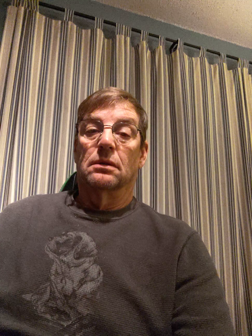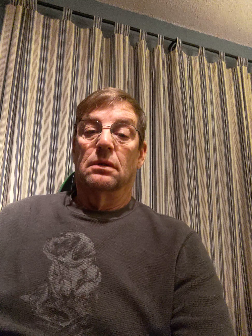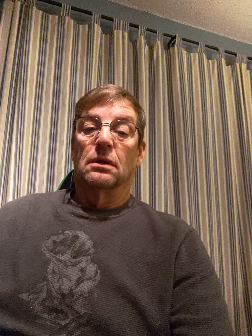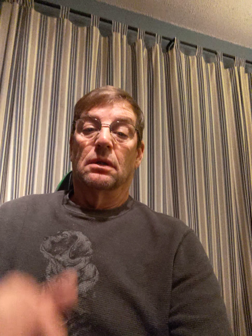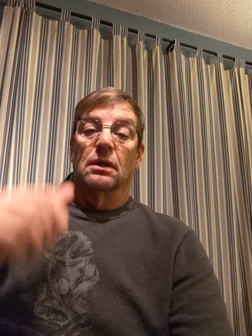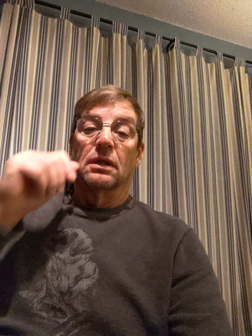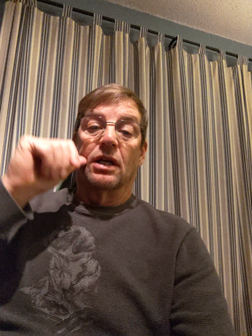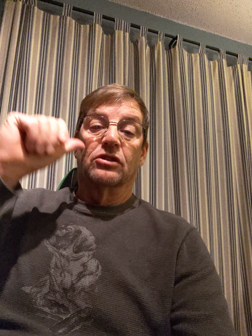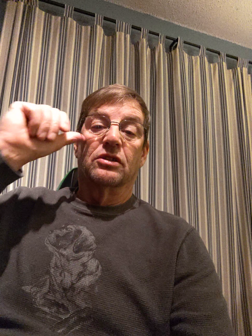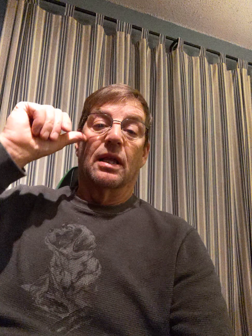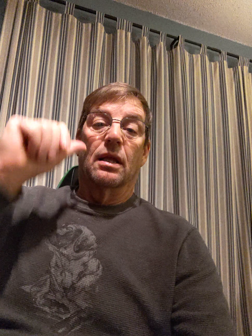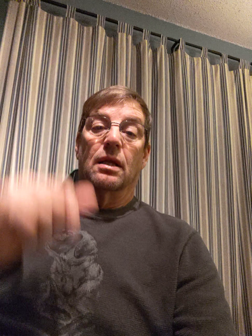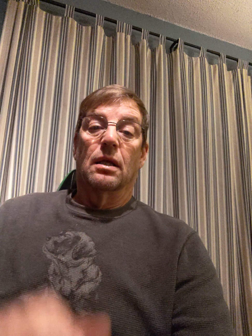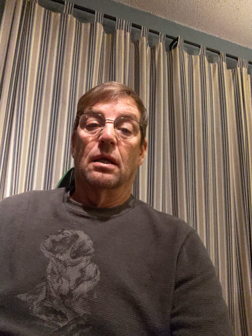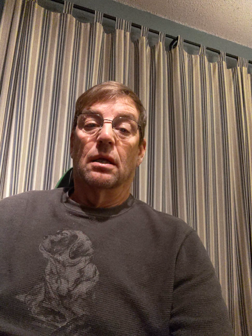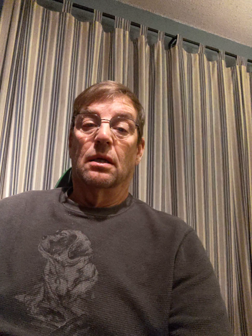yesterday